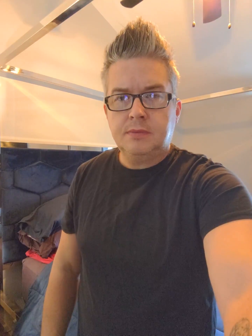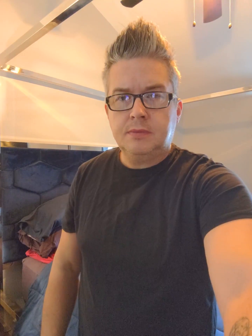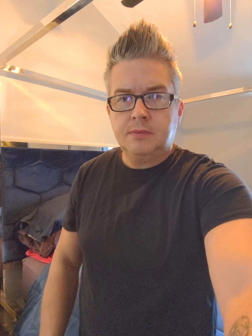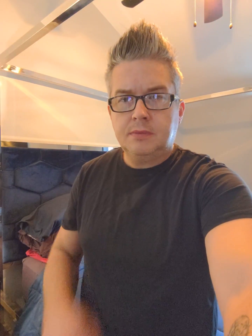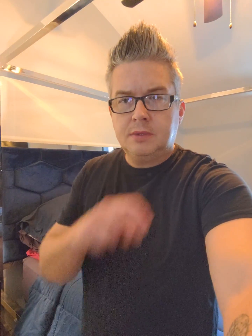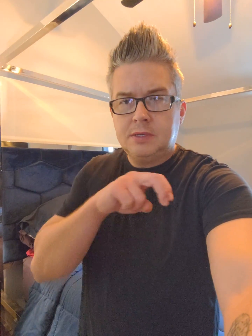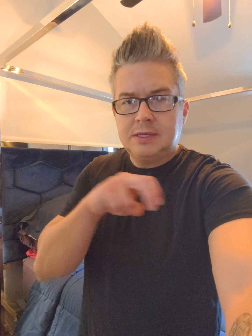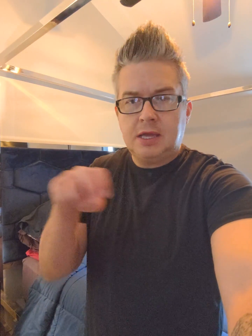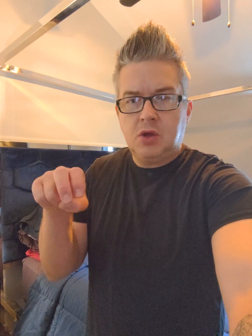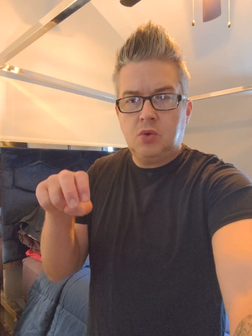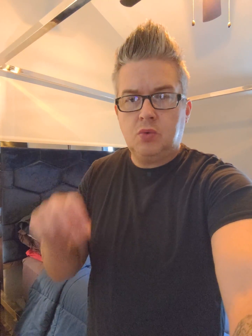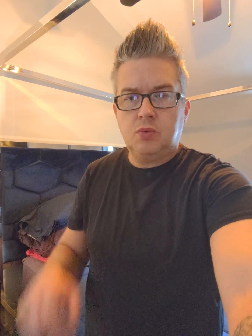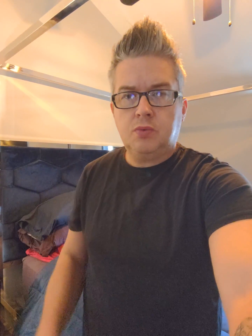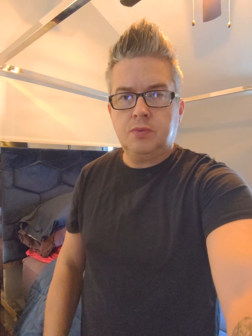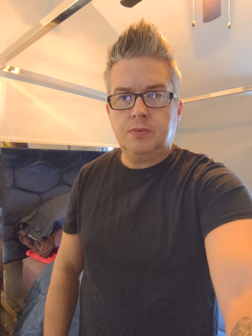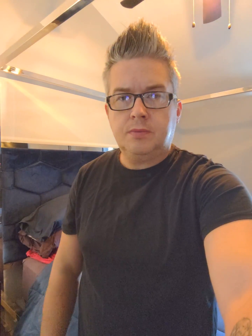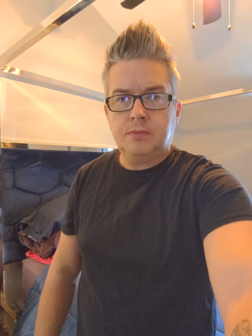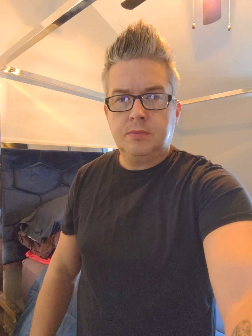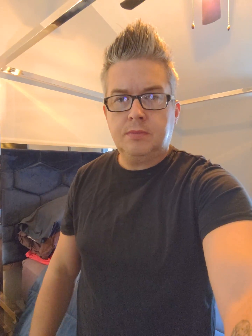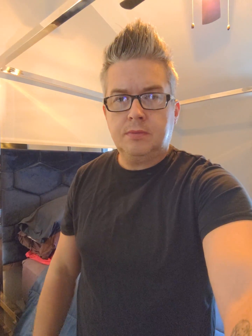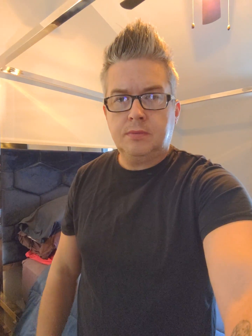porch